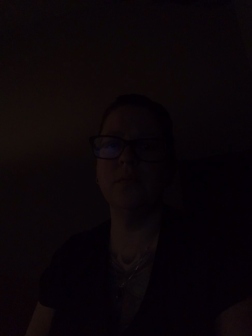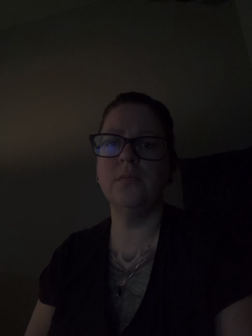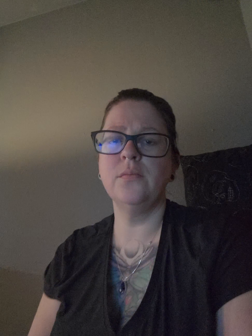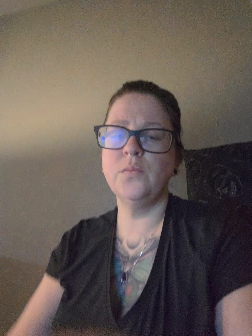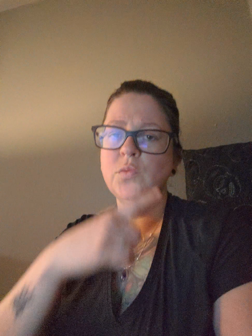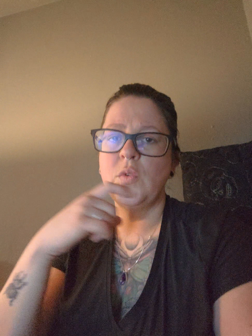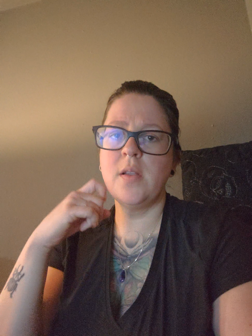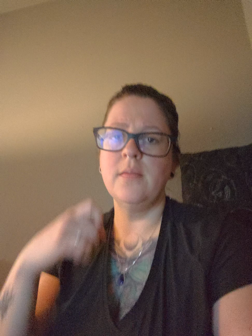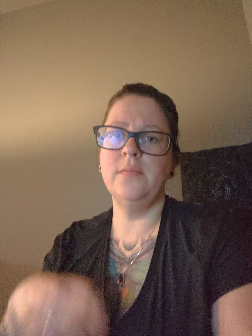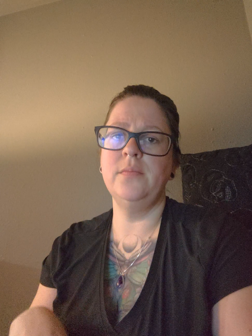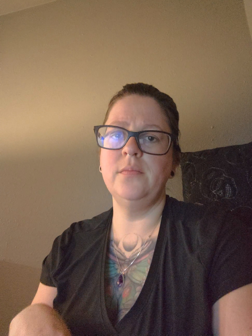dry